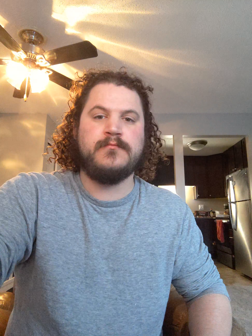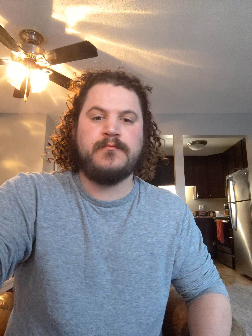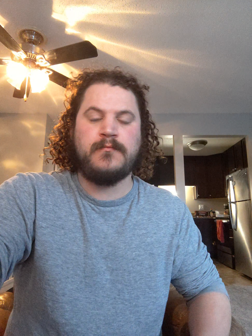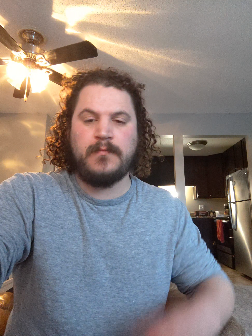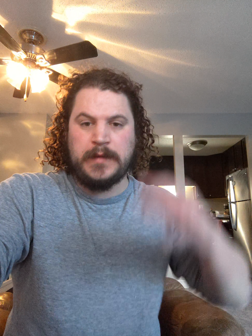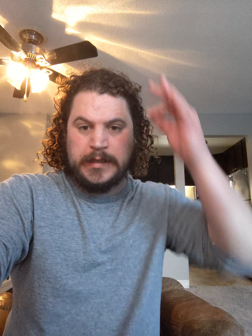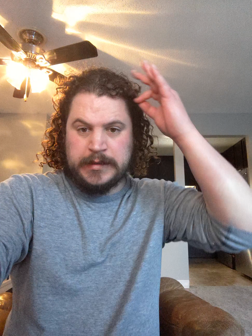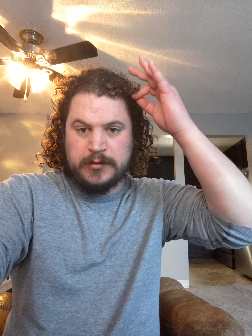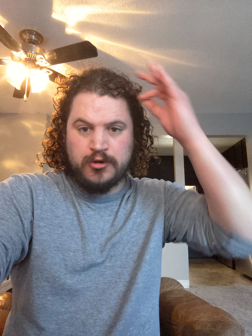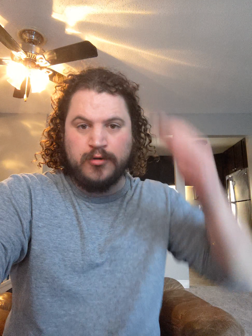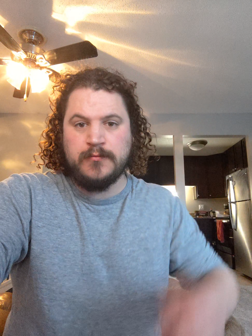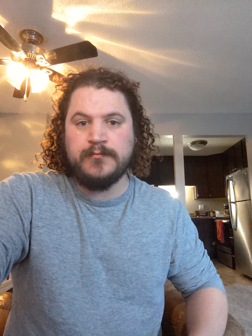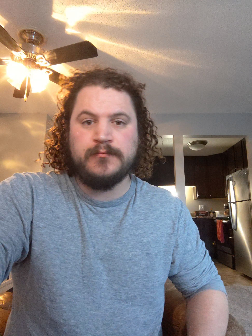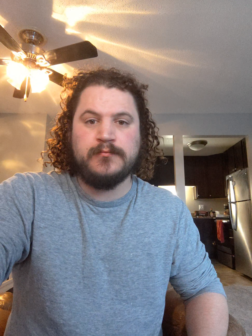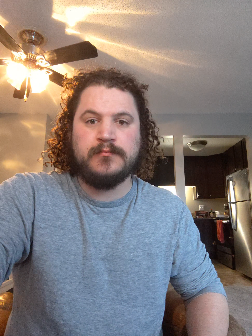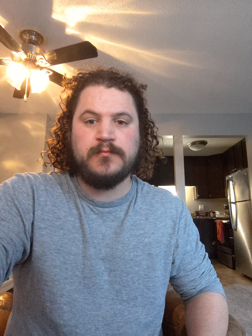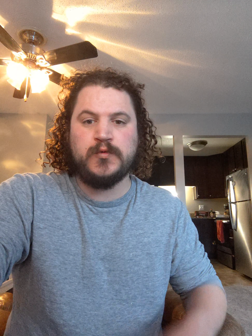hair